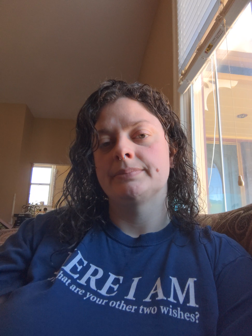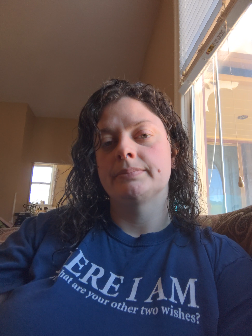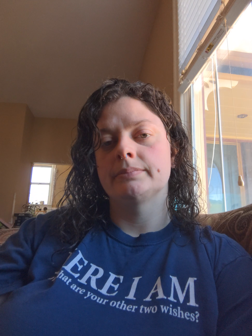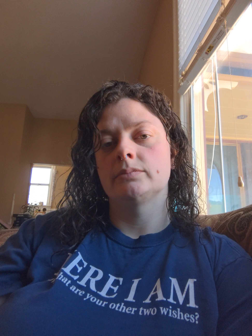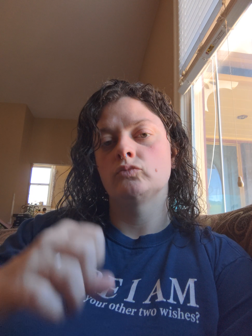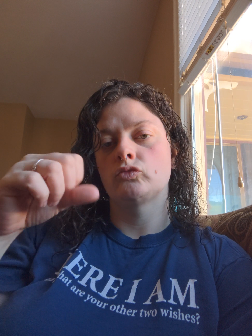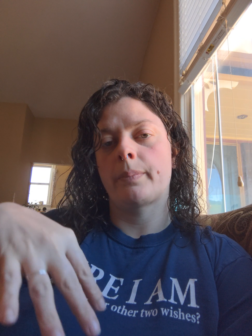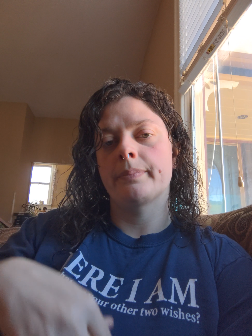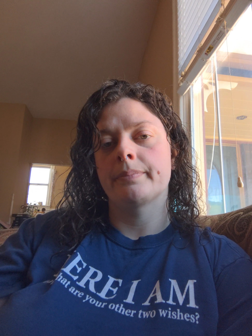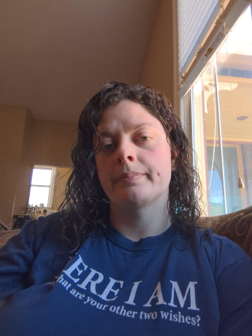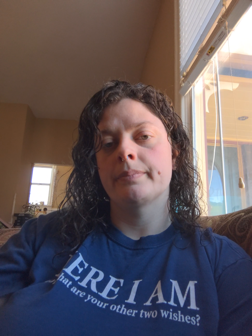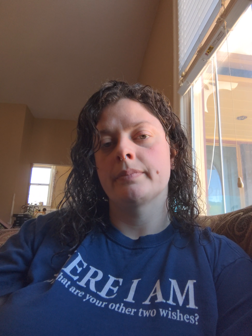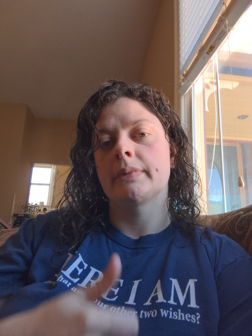drop